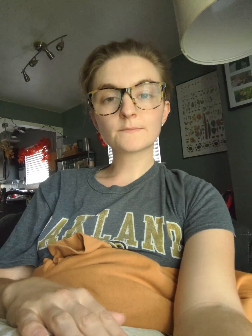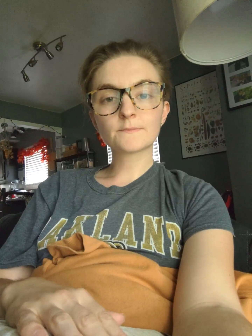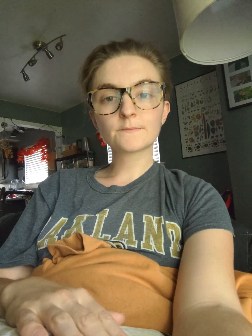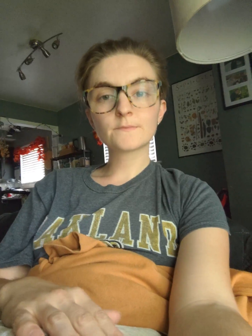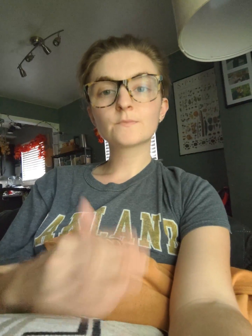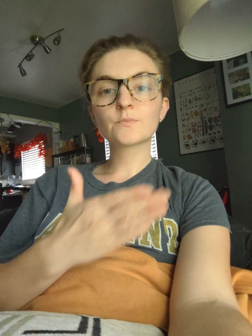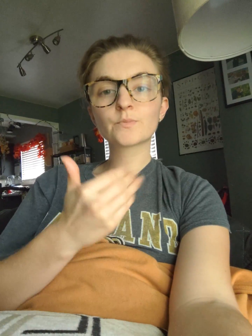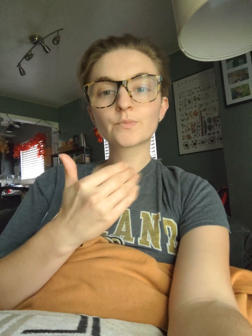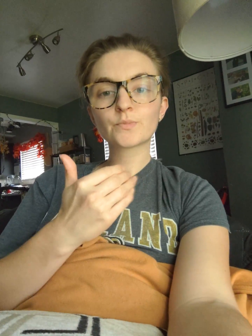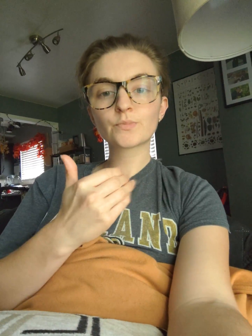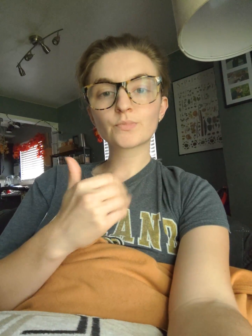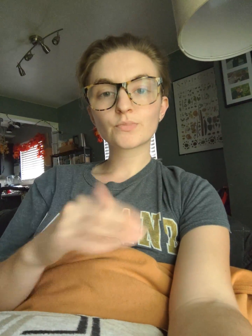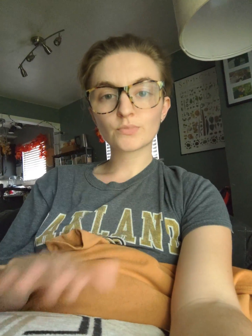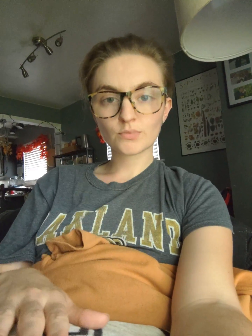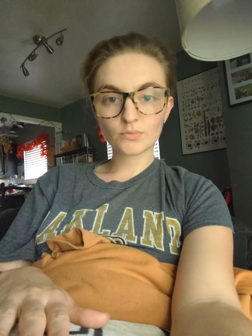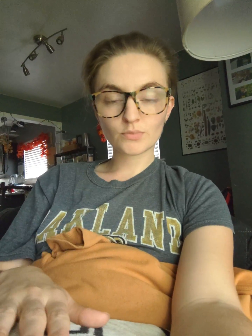butterfly